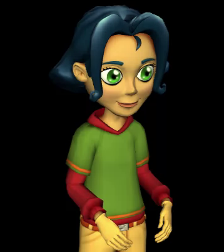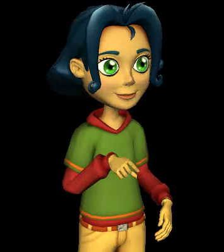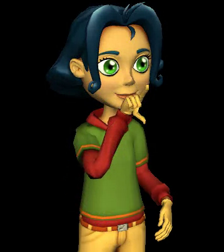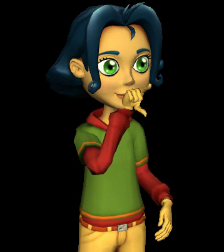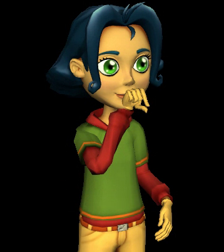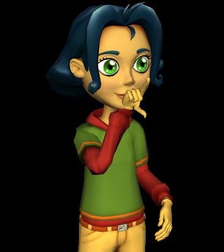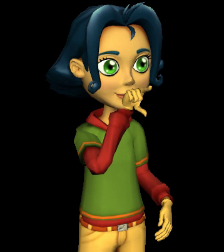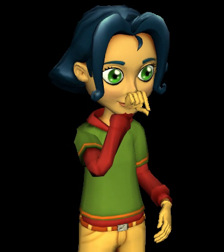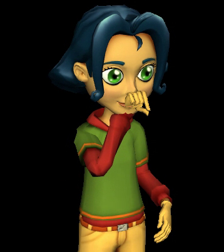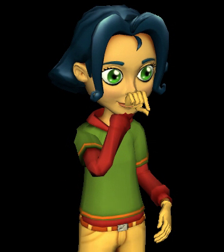دجاجة